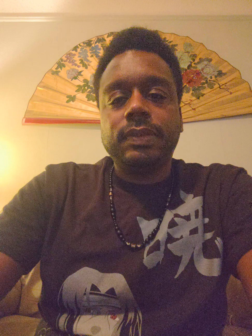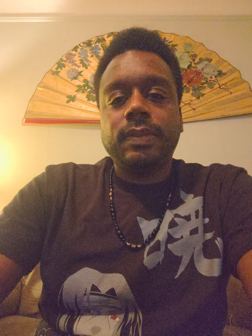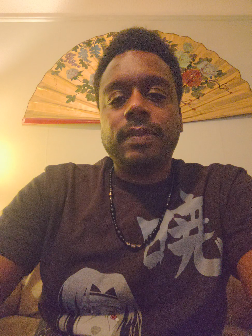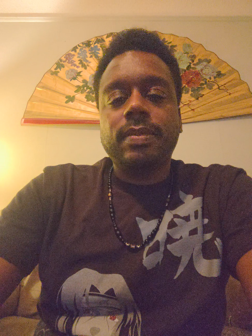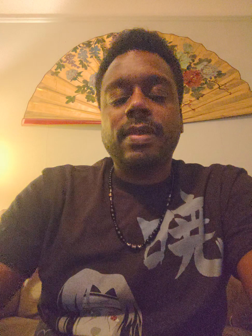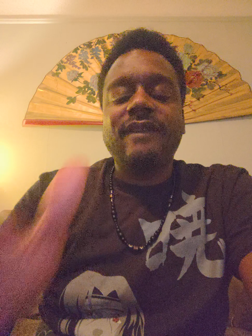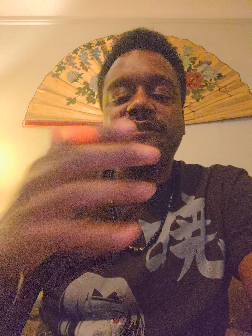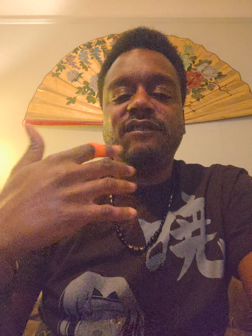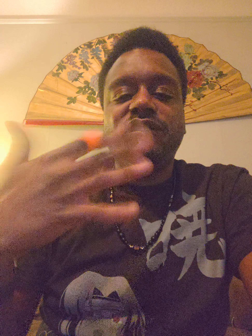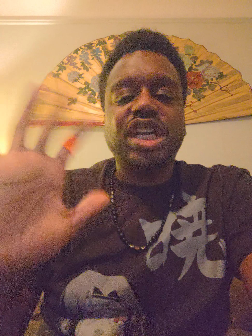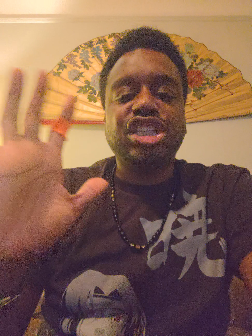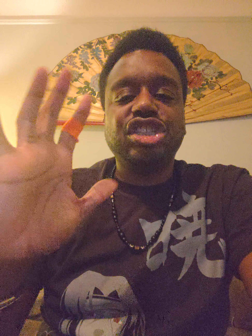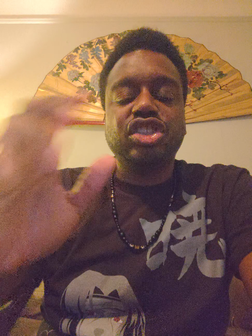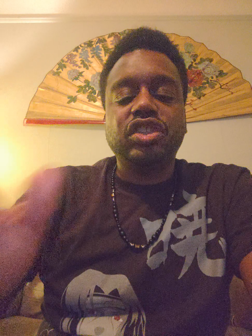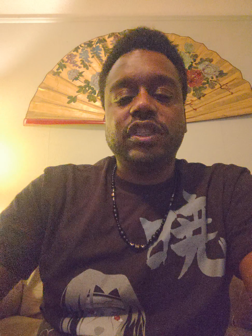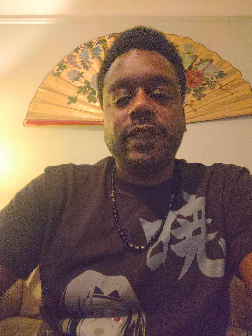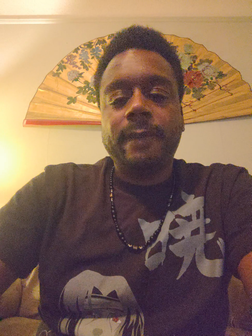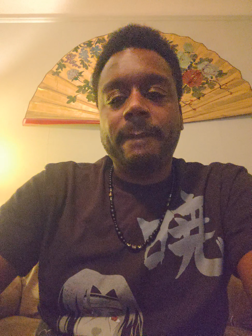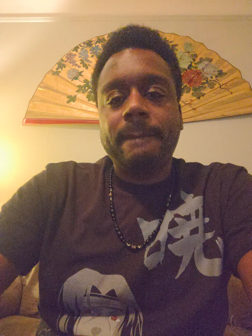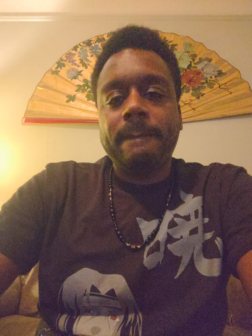finish